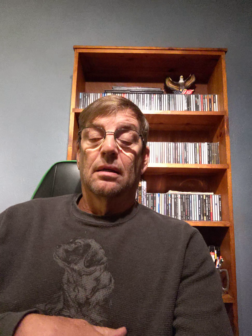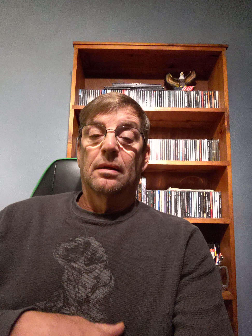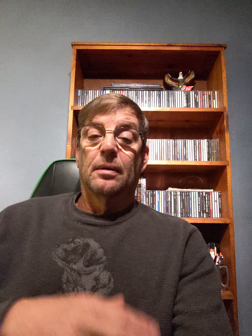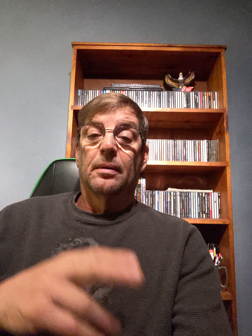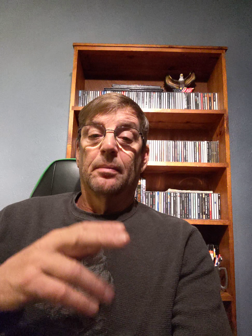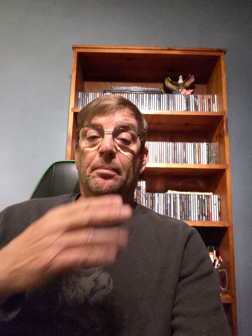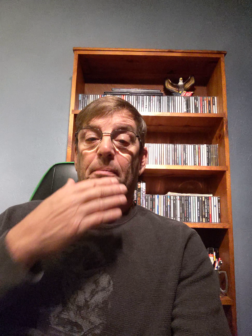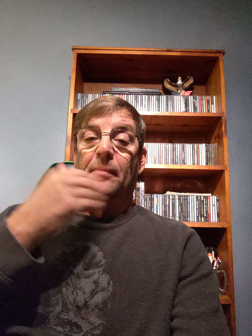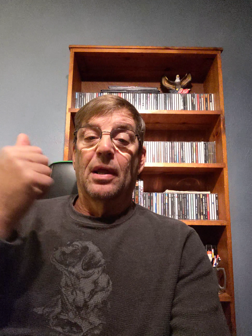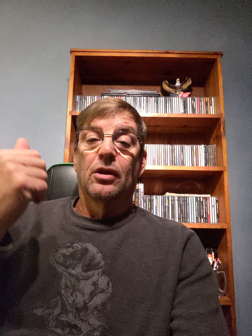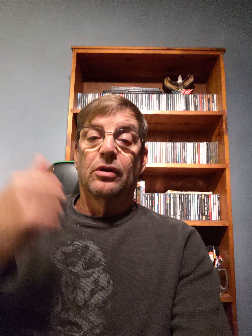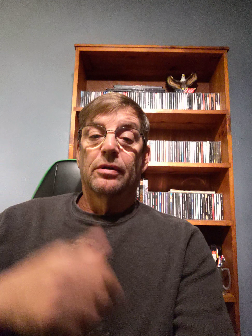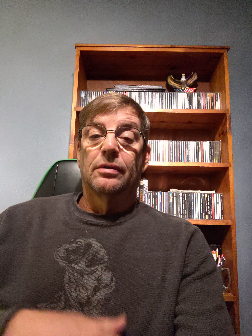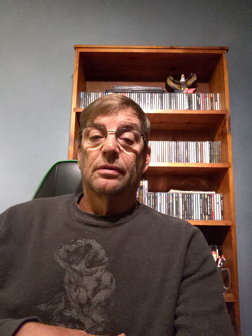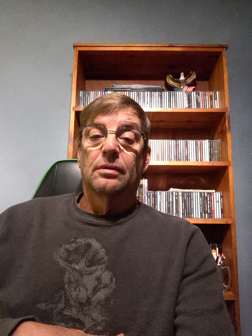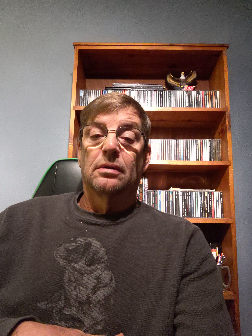better